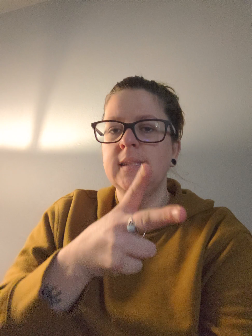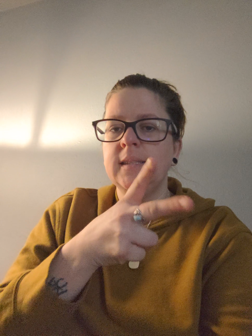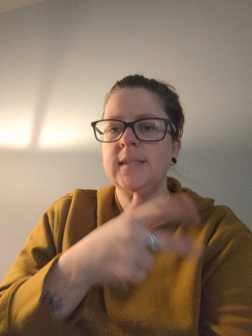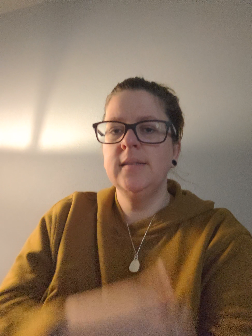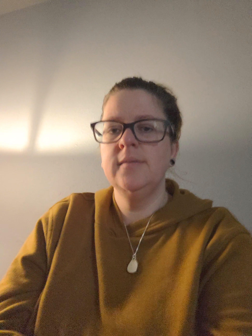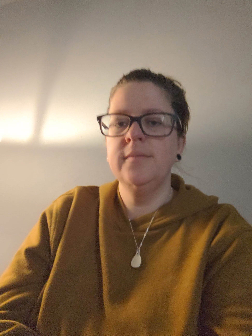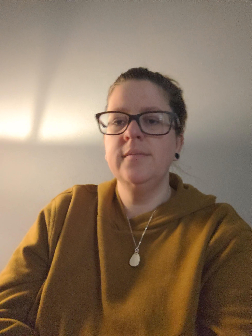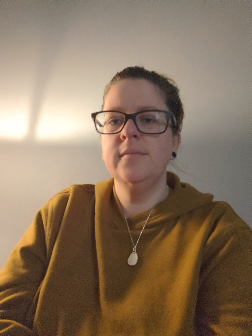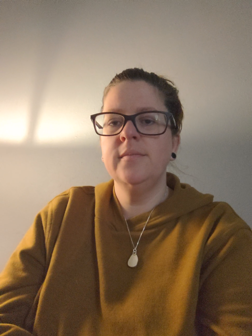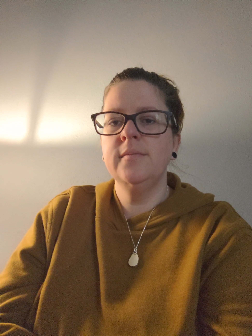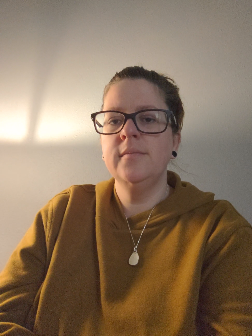hen